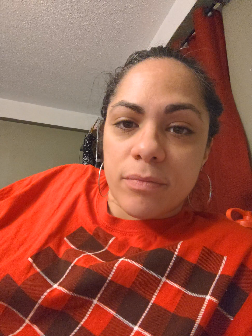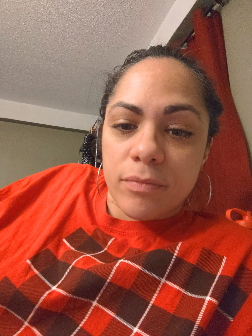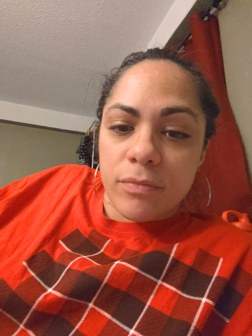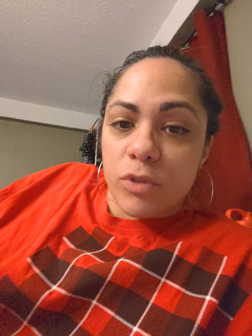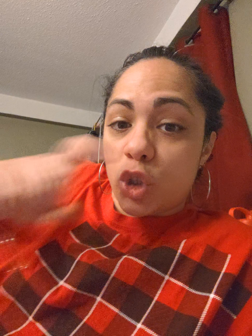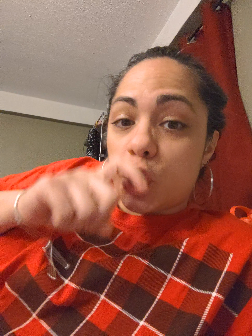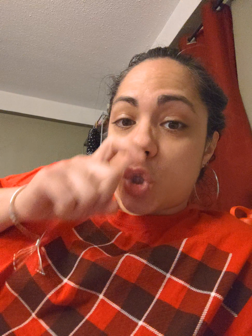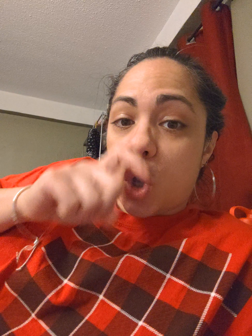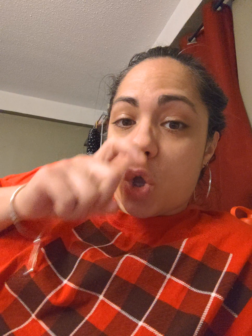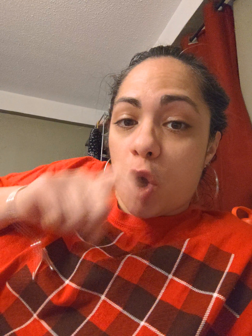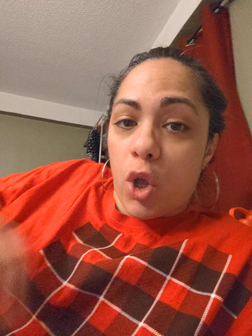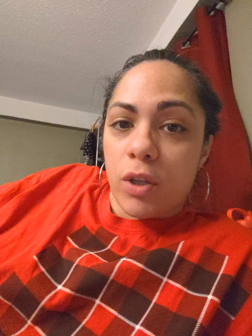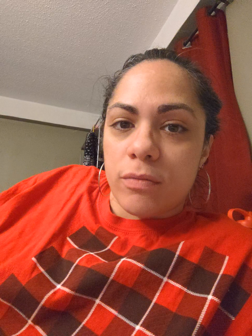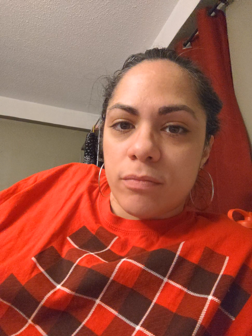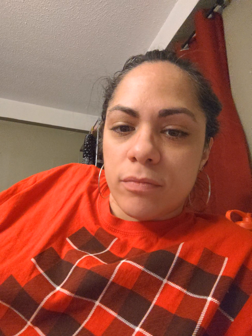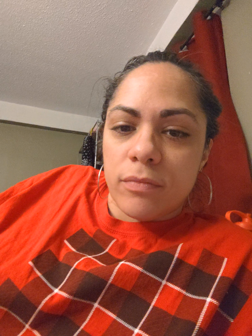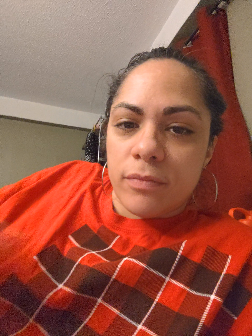doll